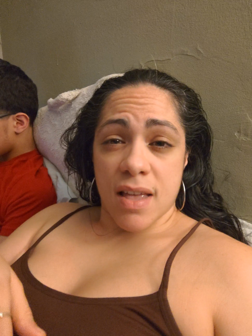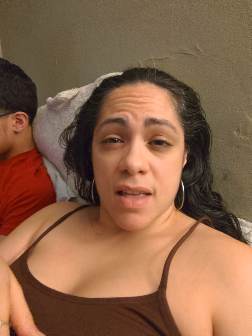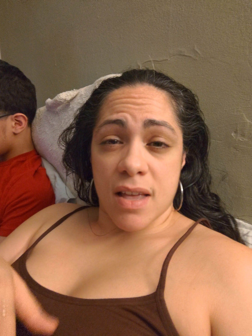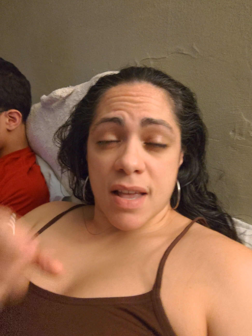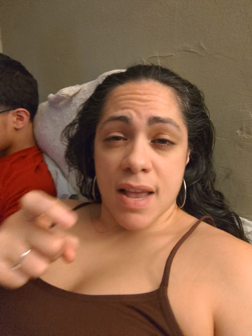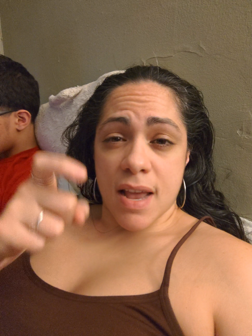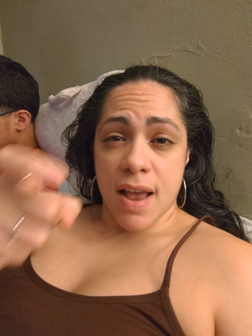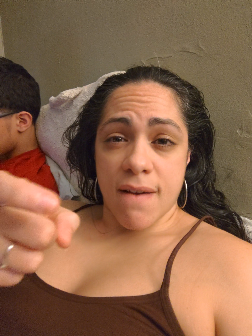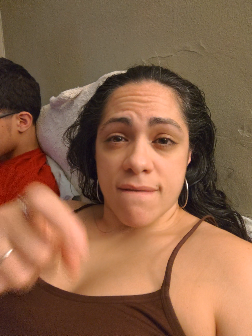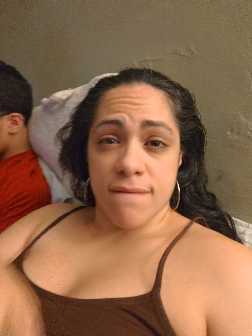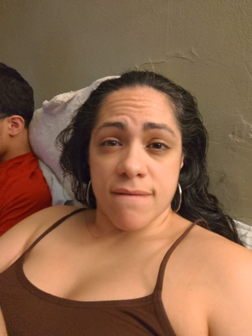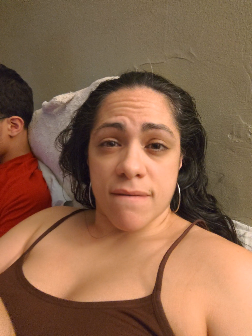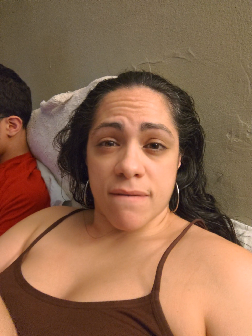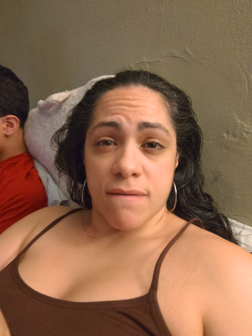gift